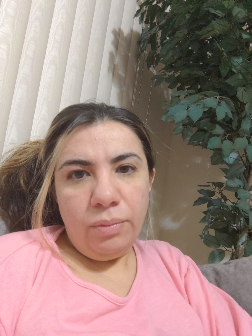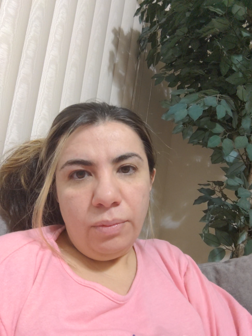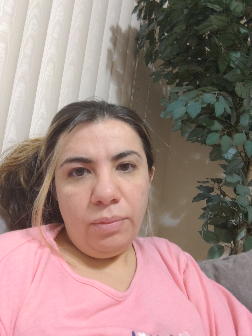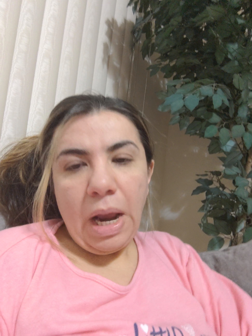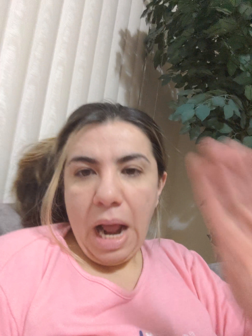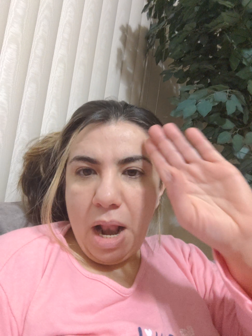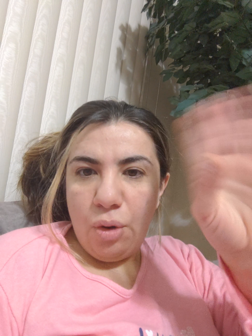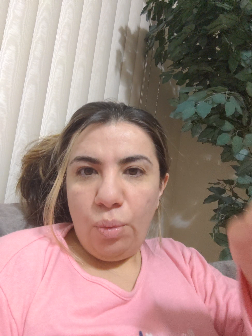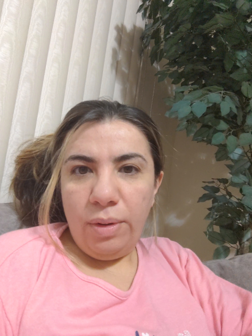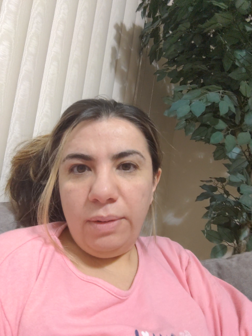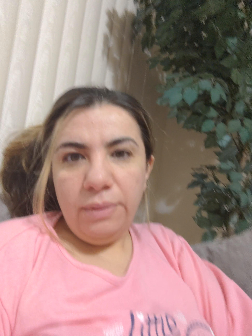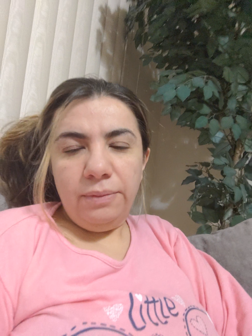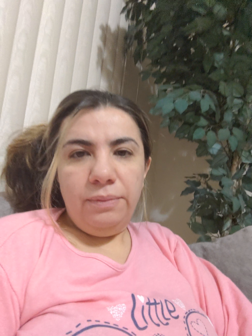hello